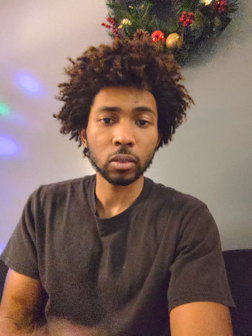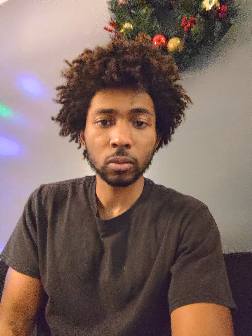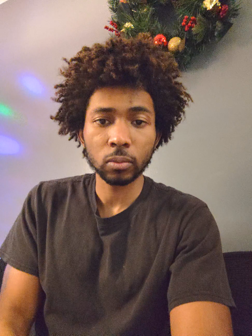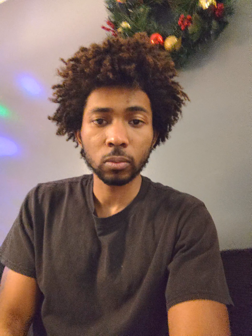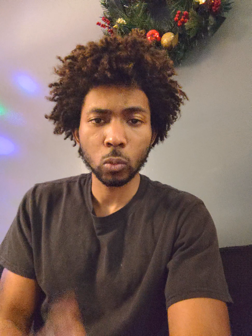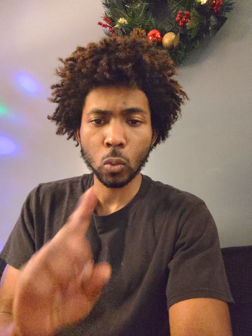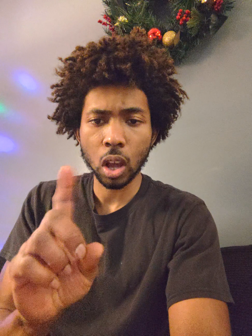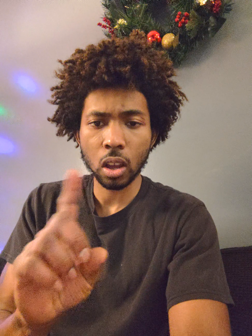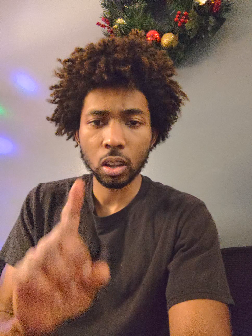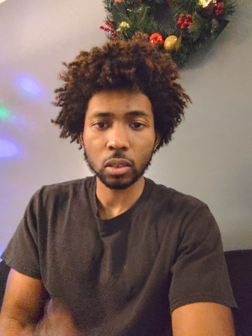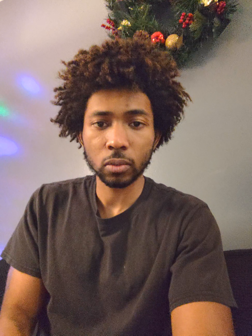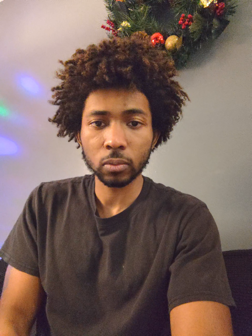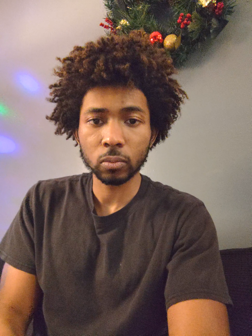where